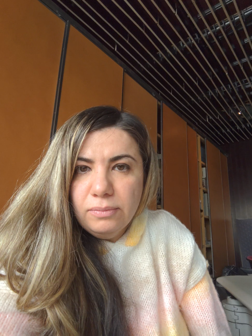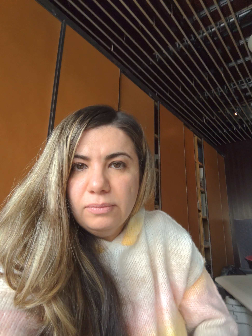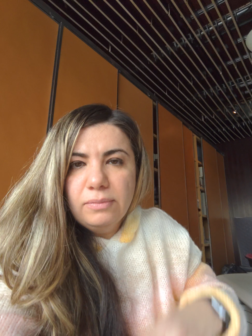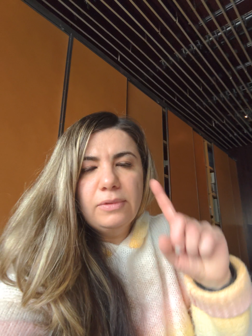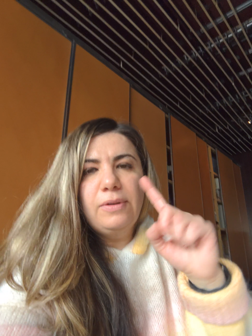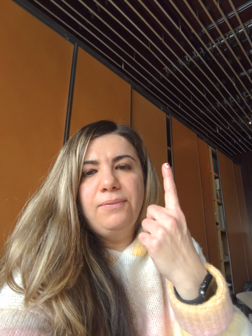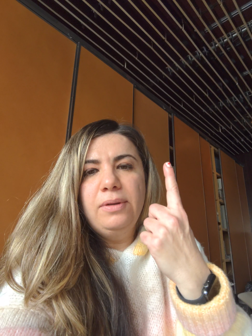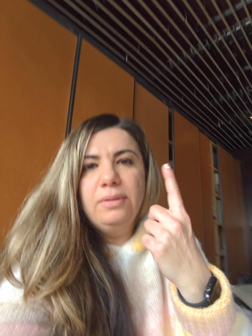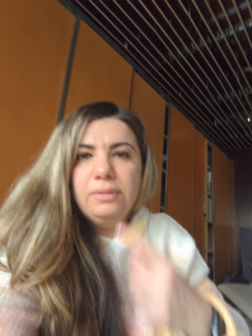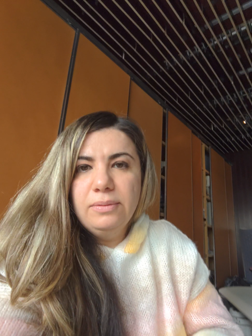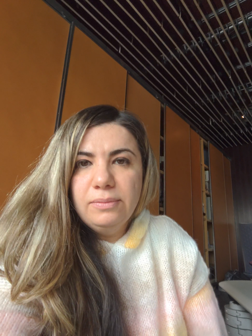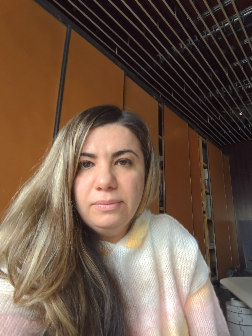first